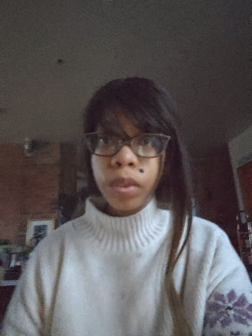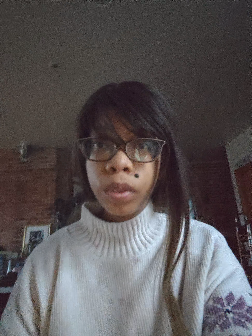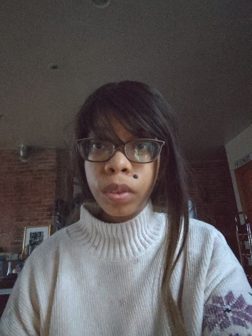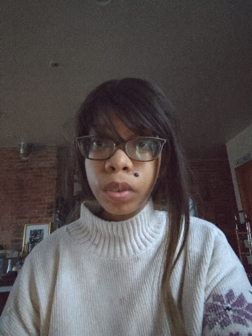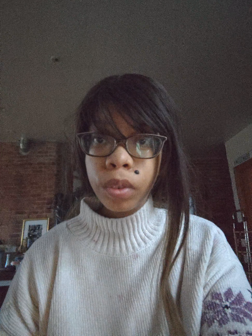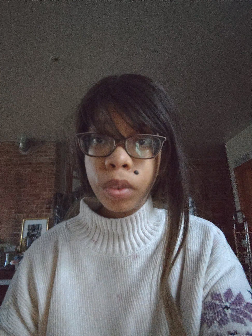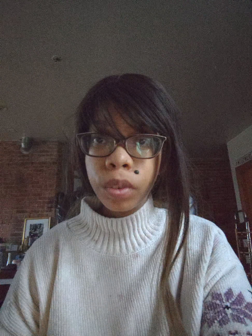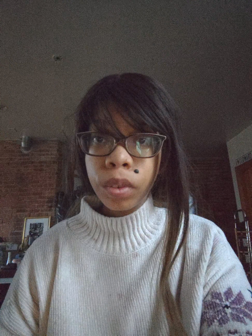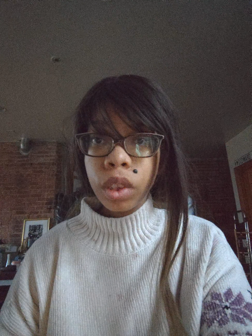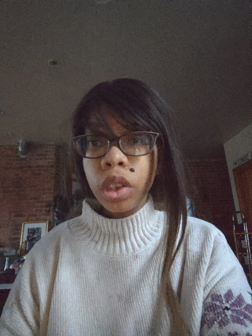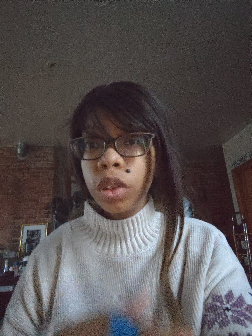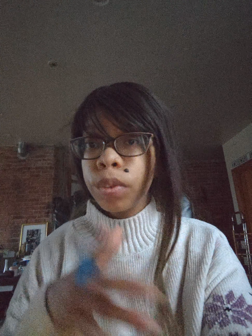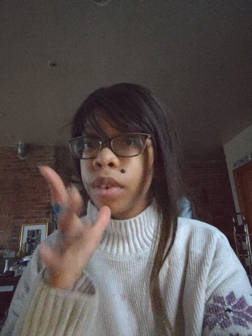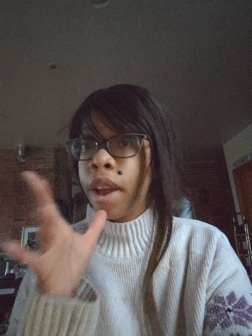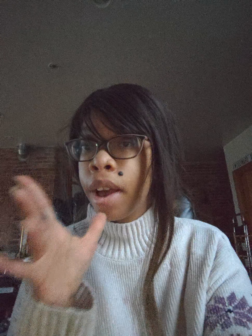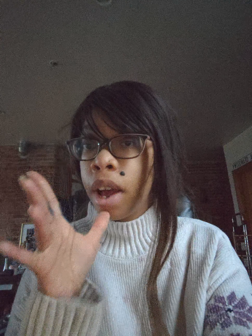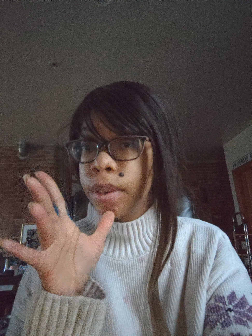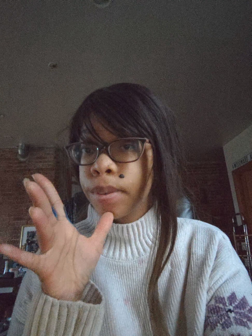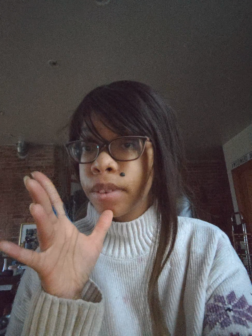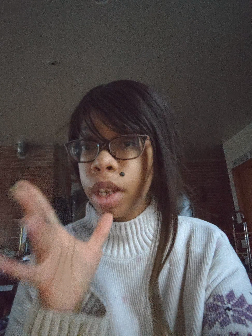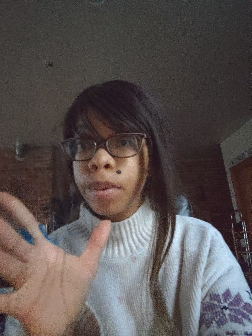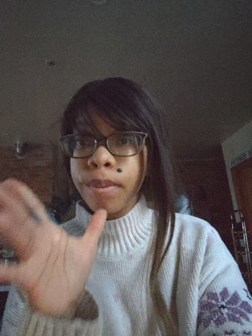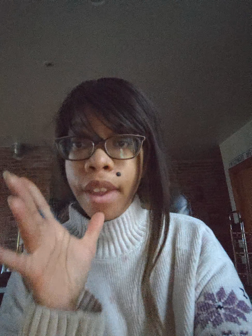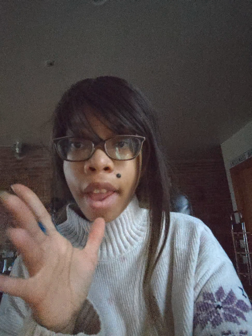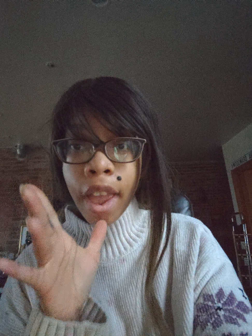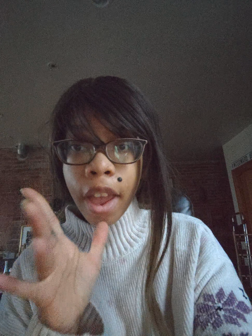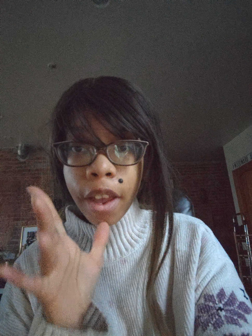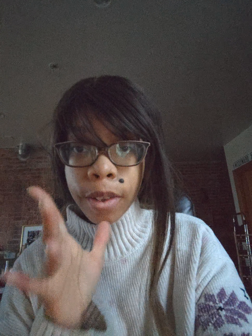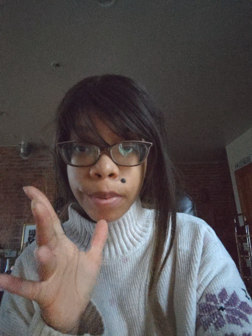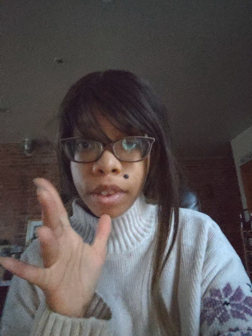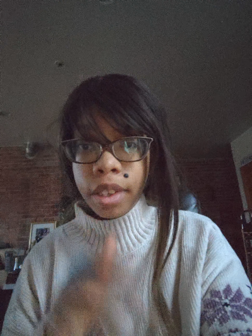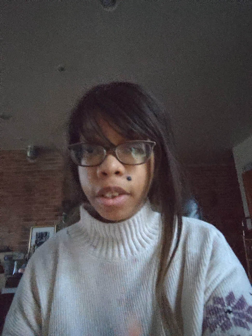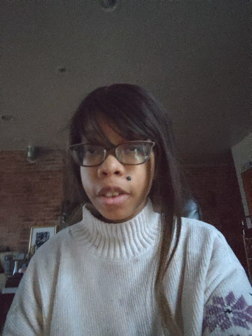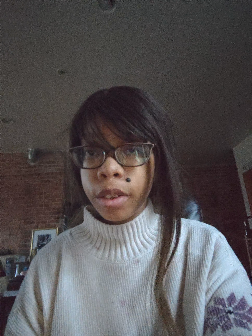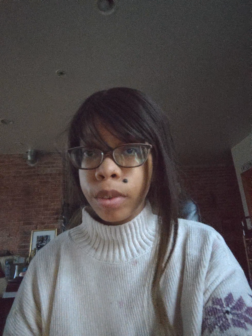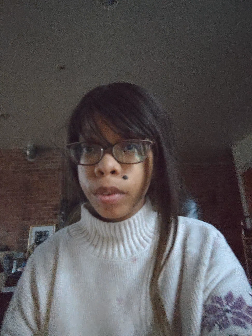mom